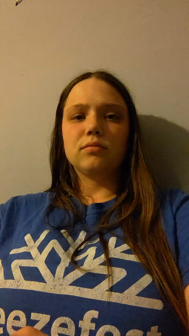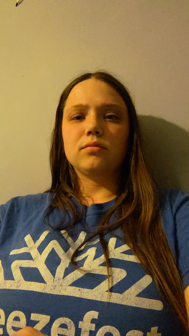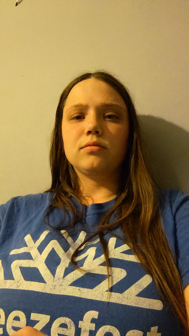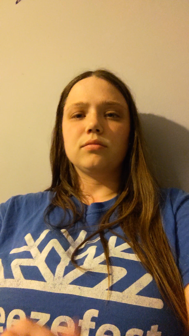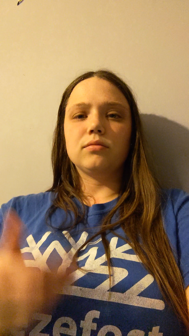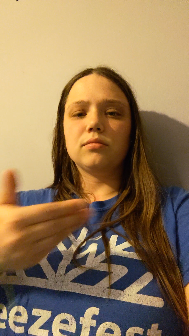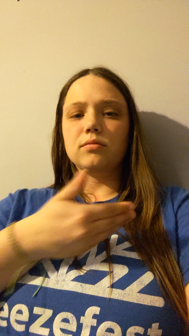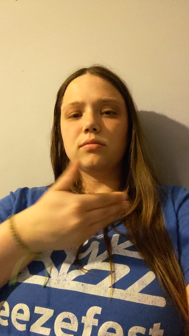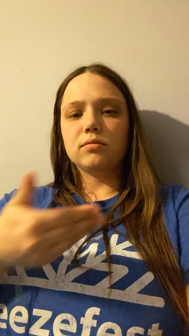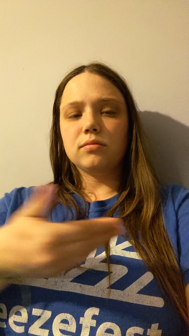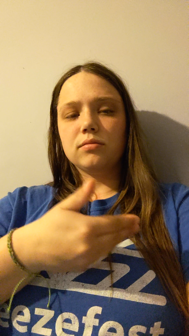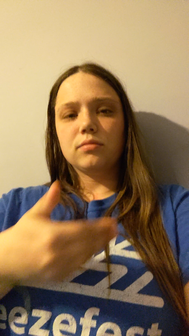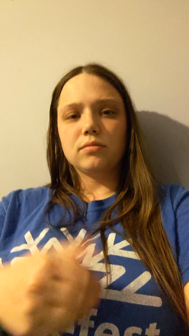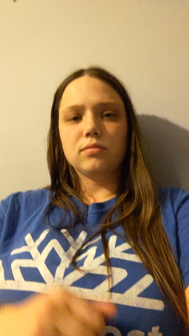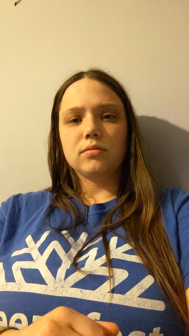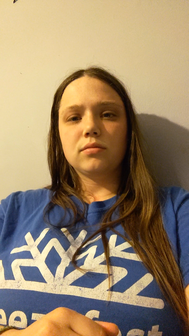baby